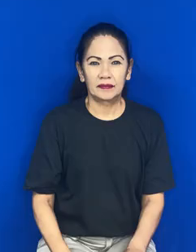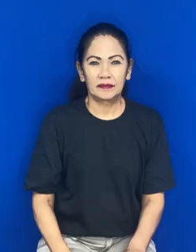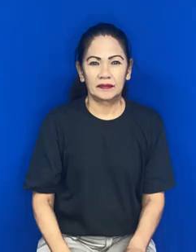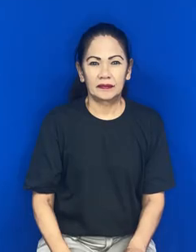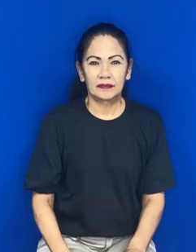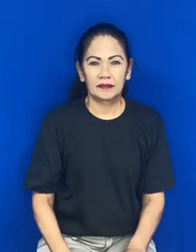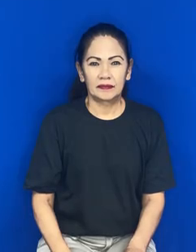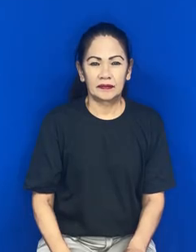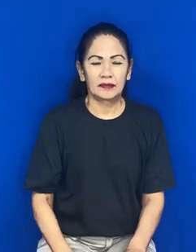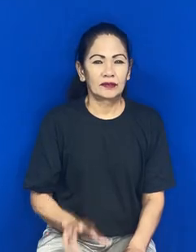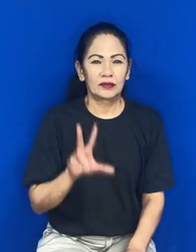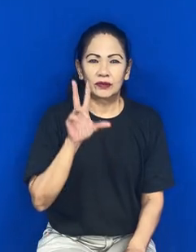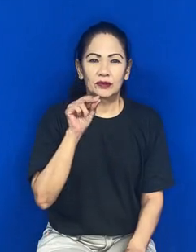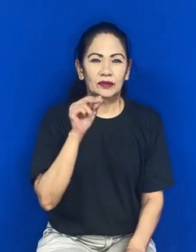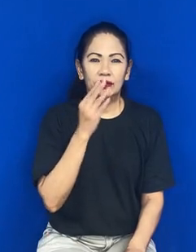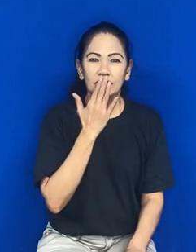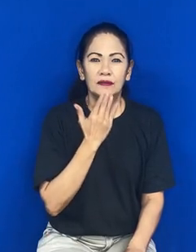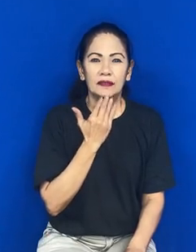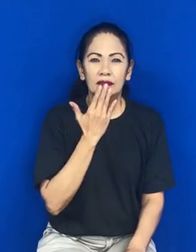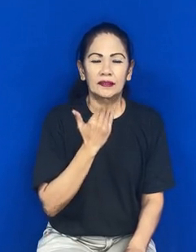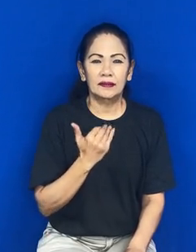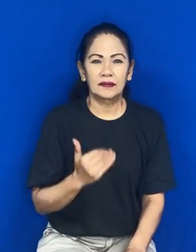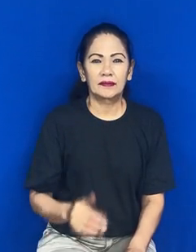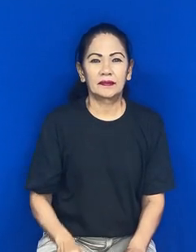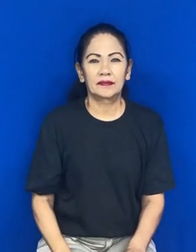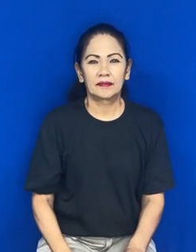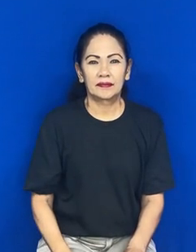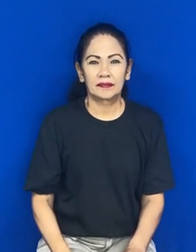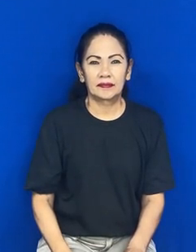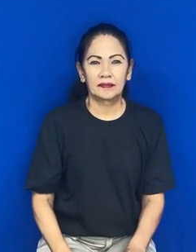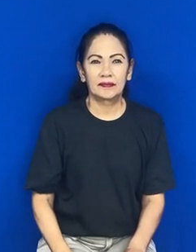no sugar